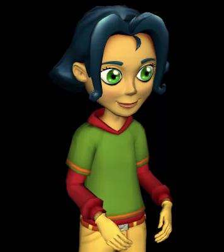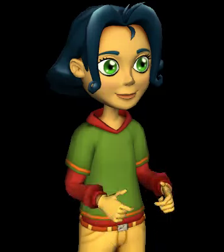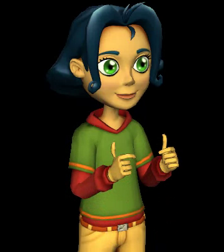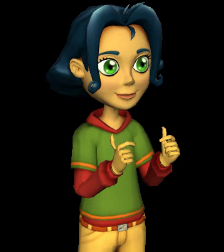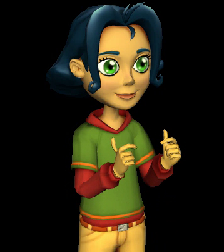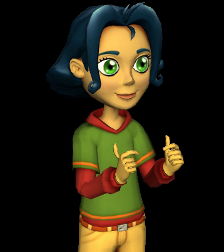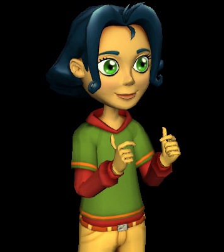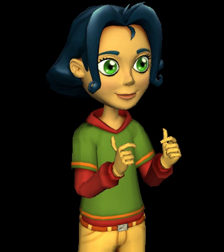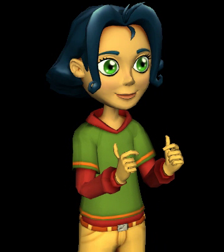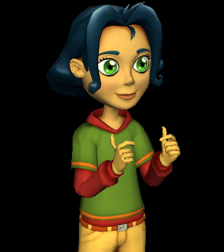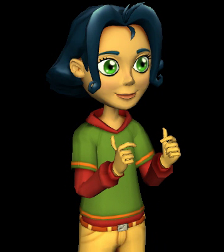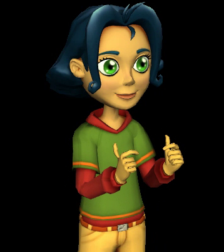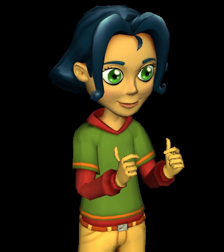فرصة